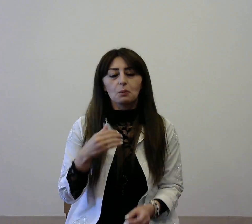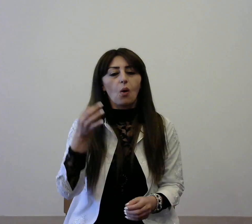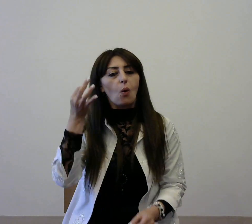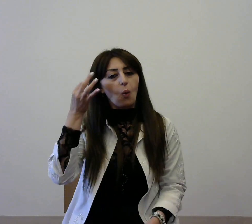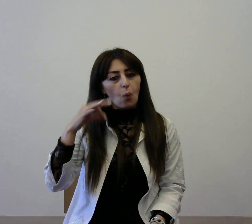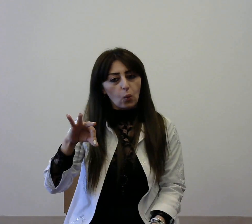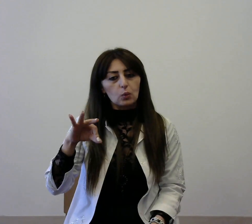oğul